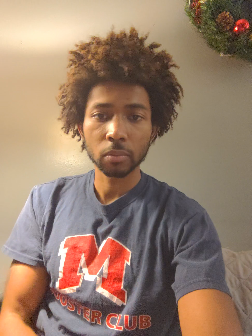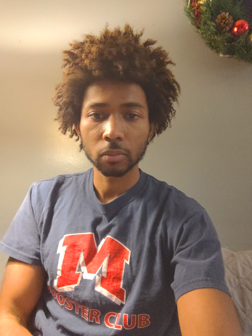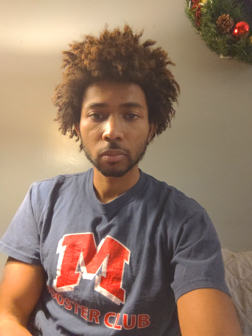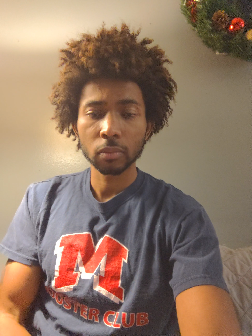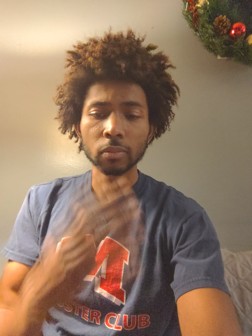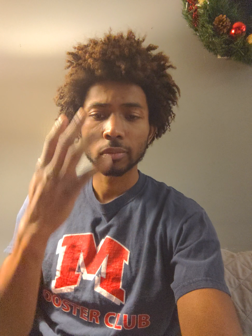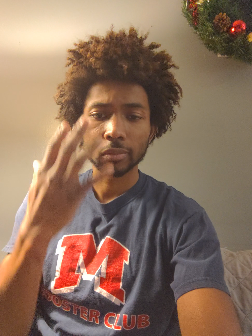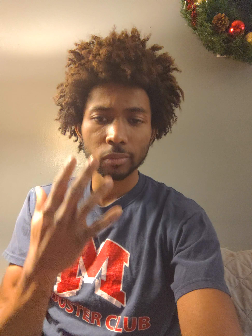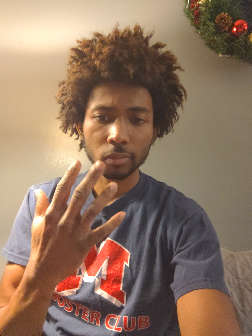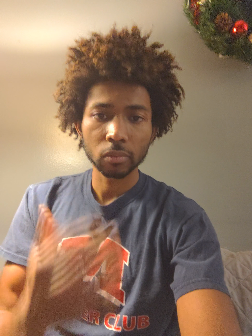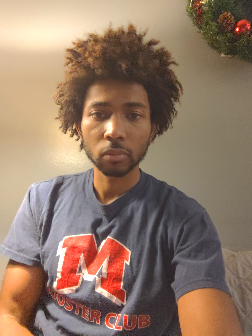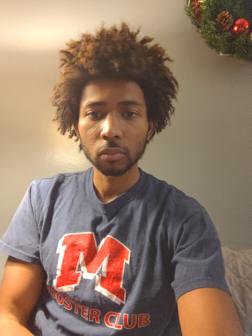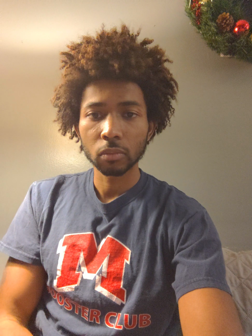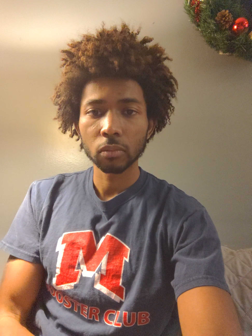sad